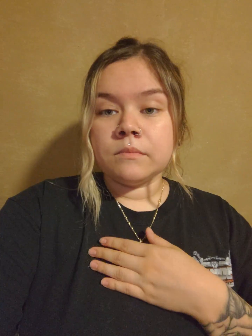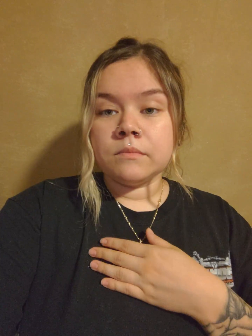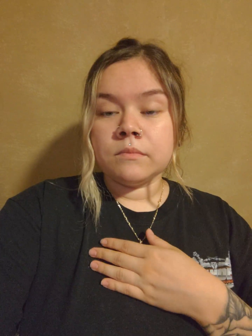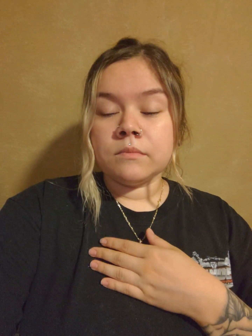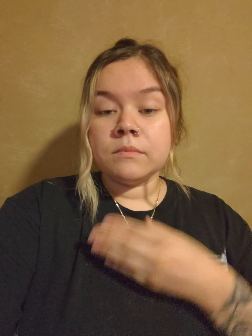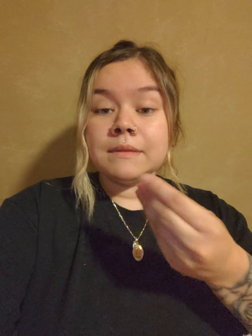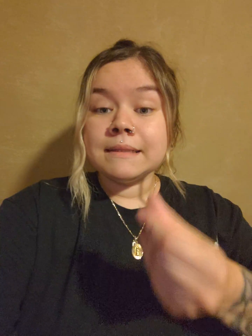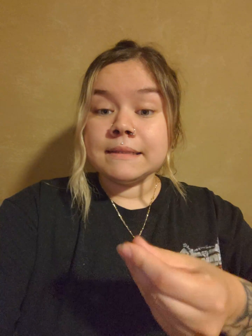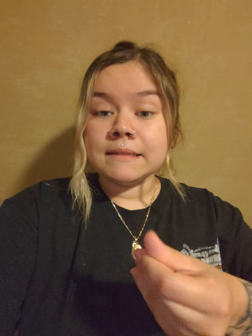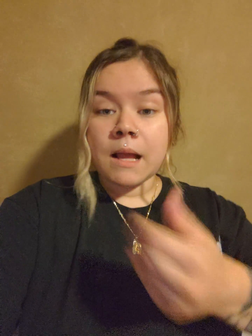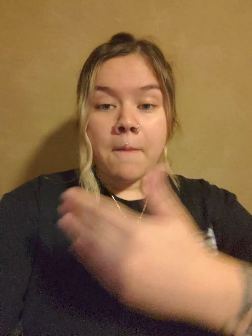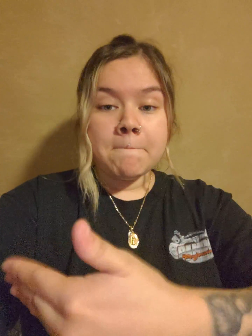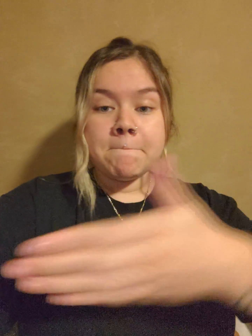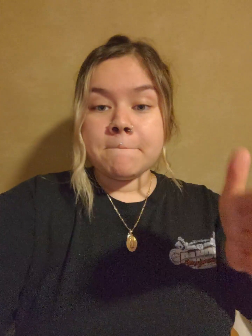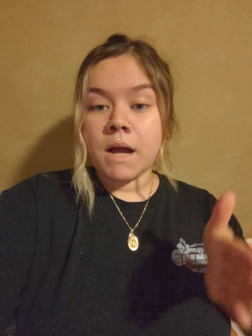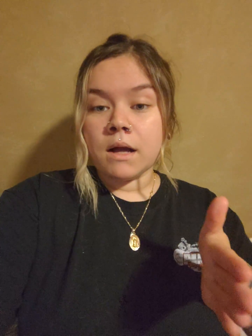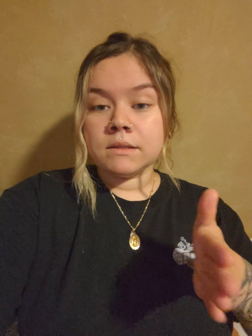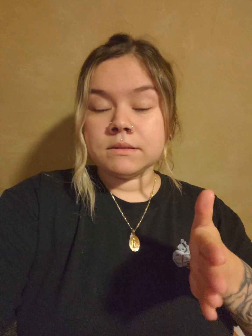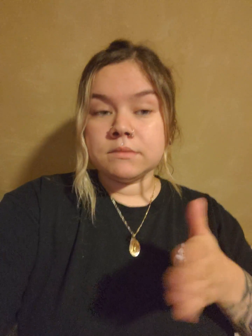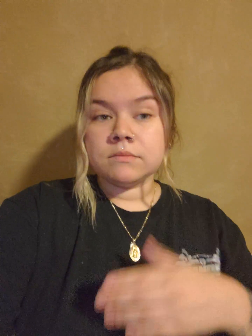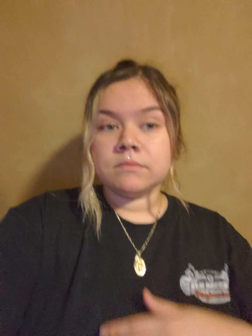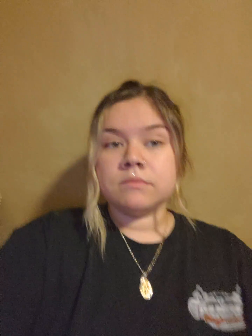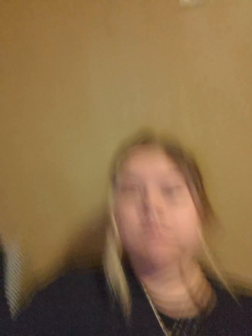sandbox